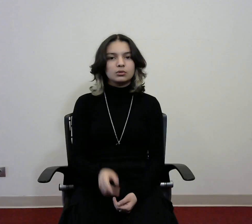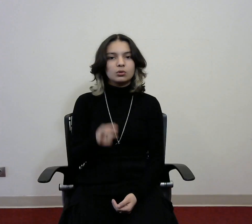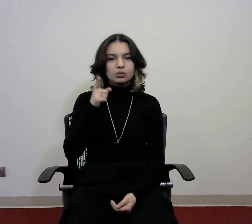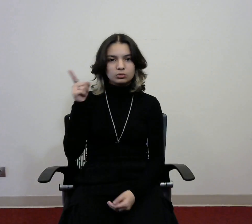O